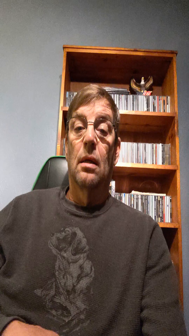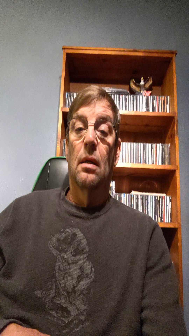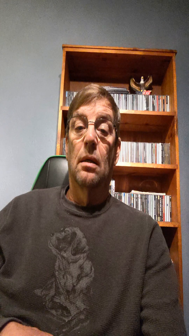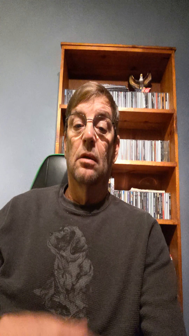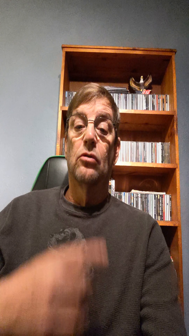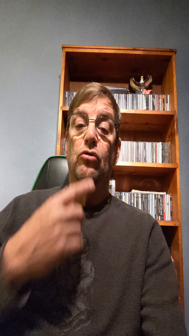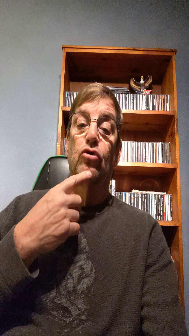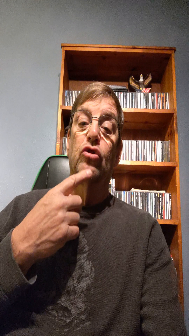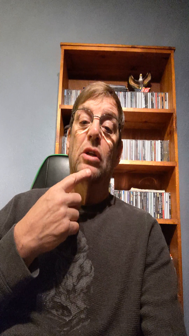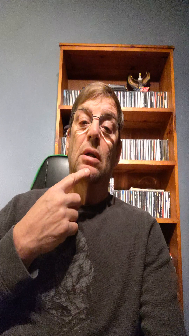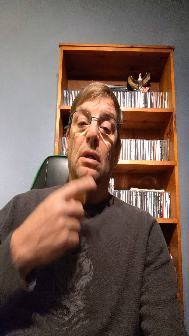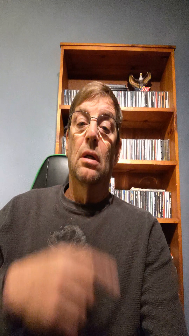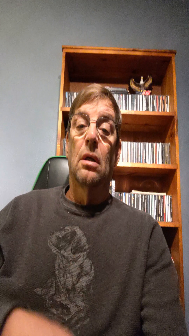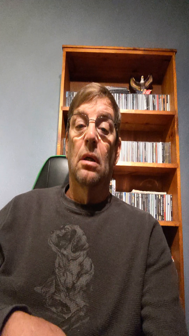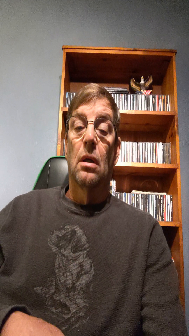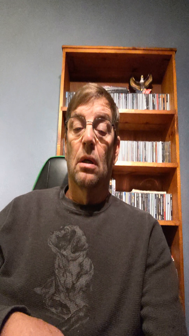chin